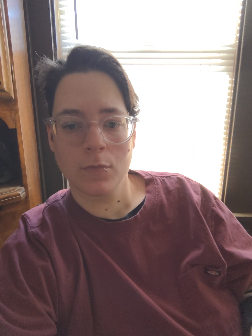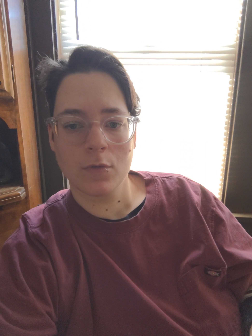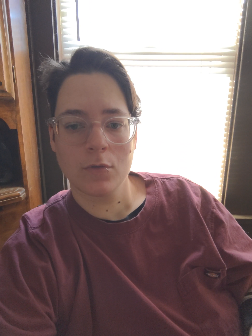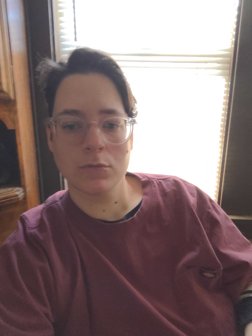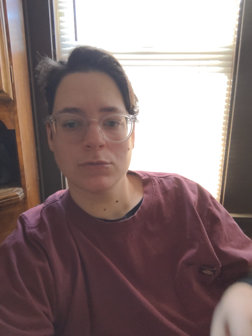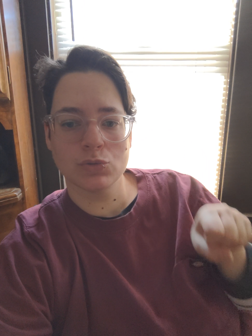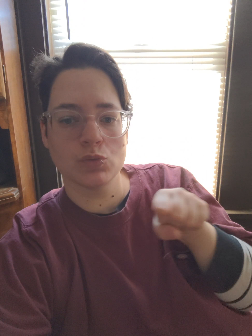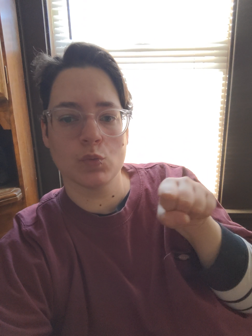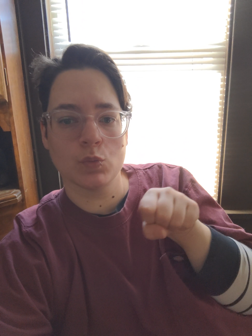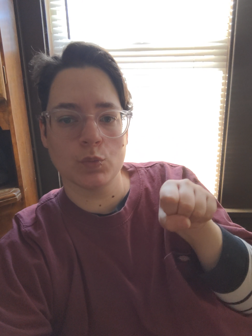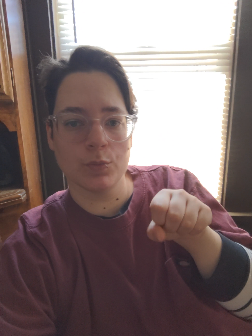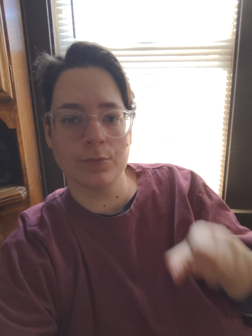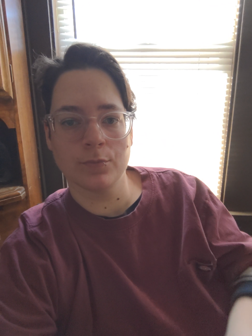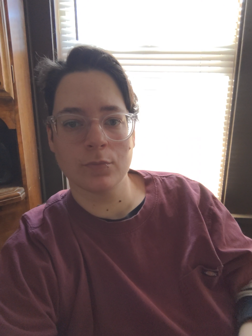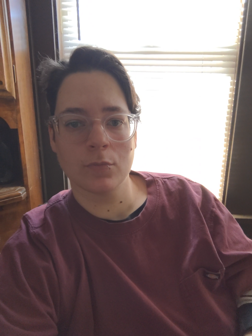shoe